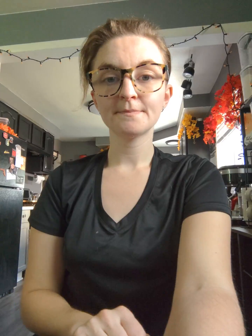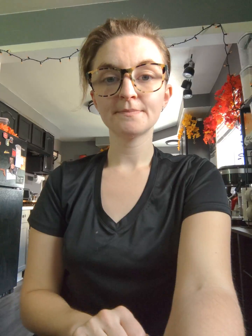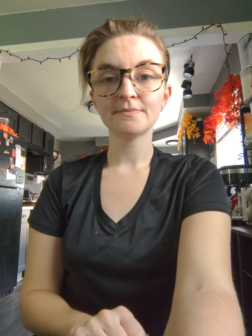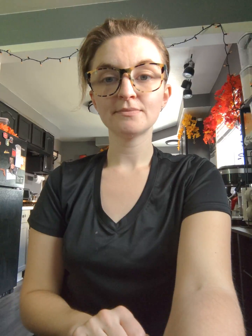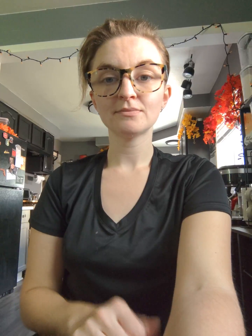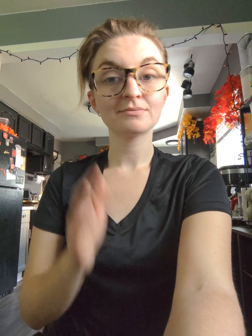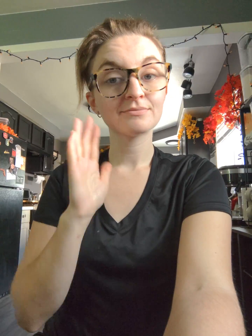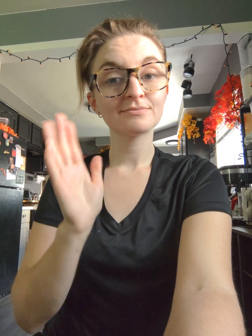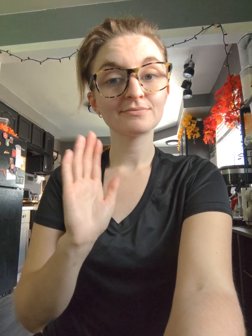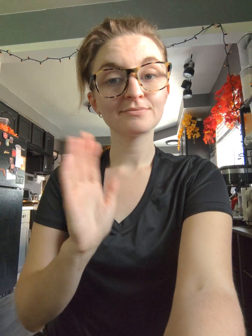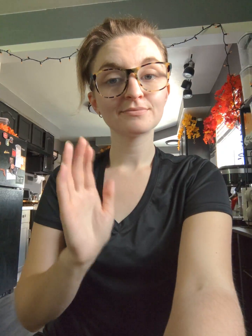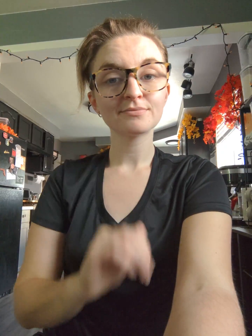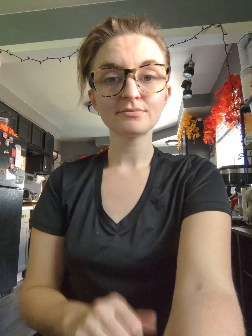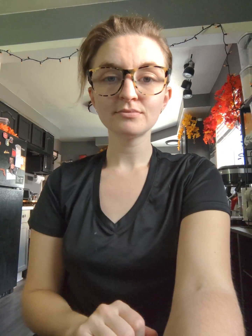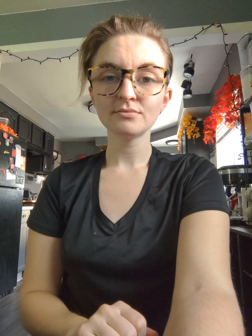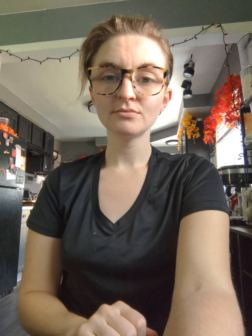hi